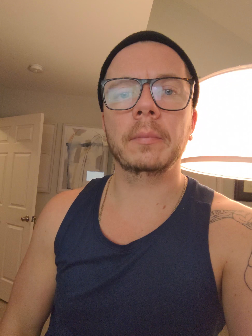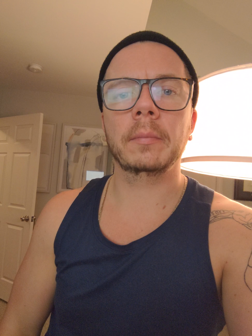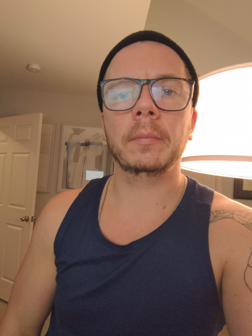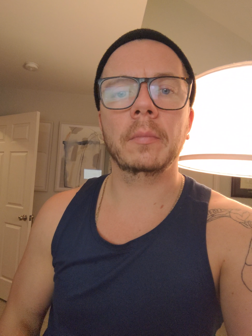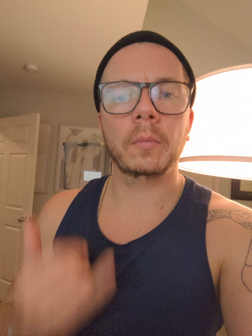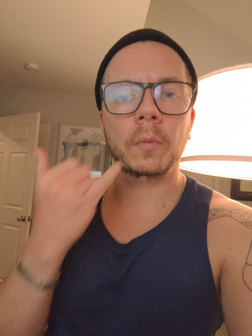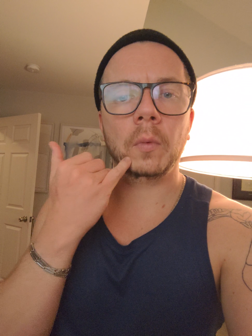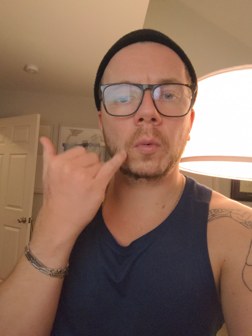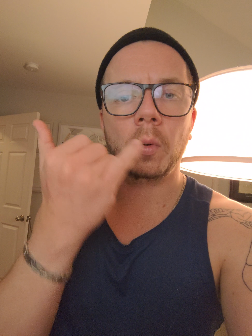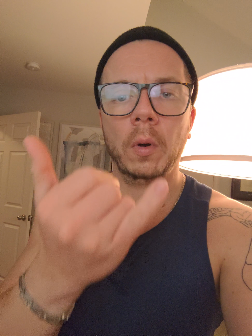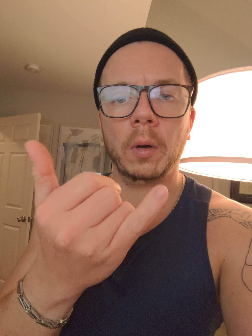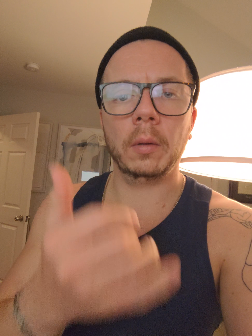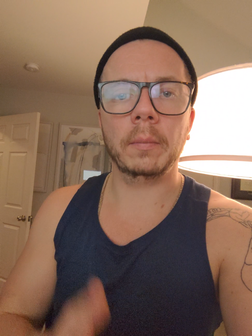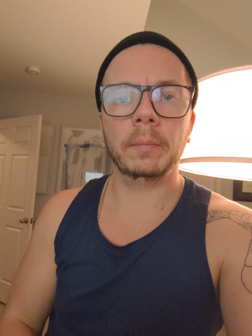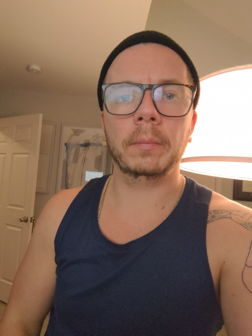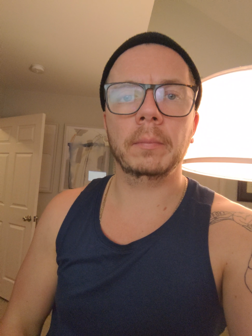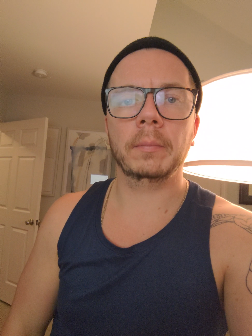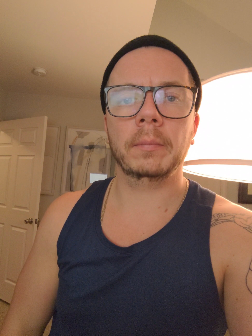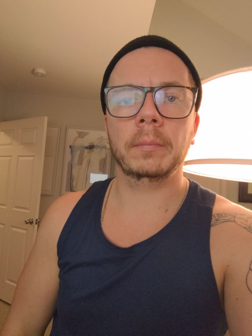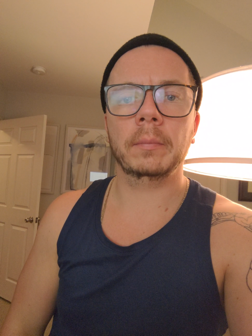call on the phone